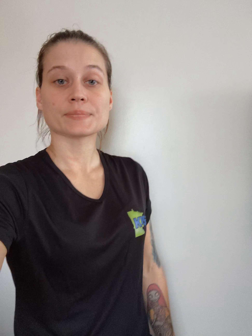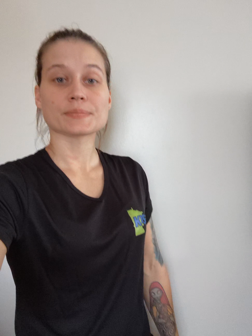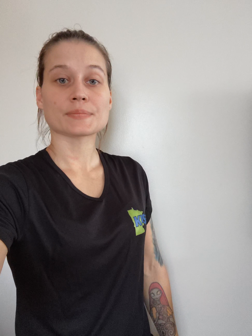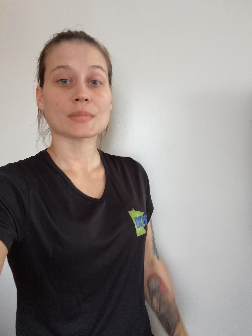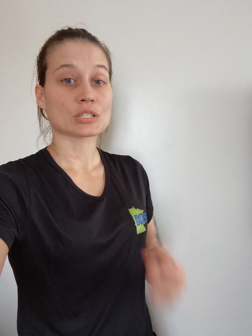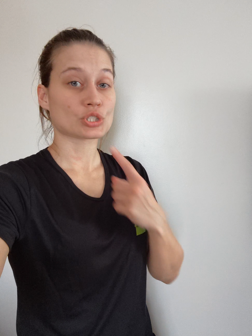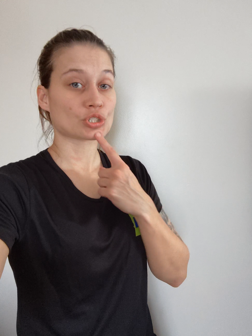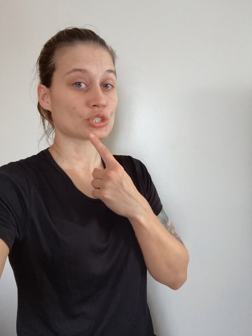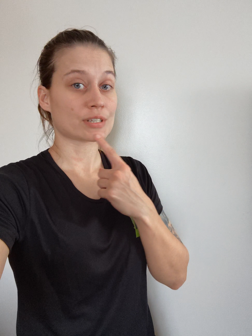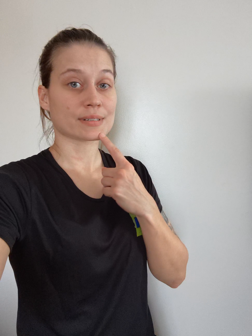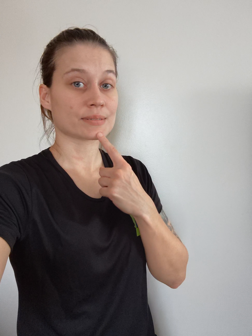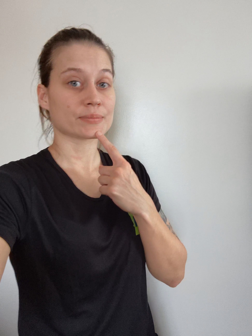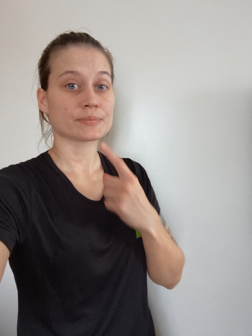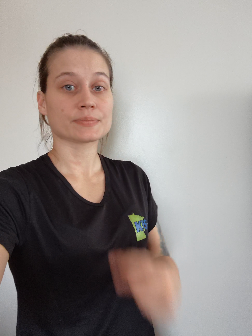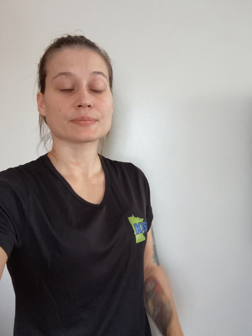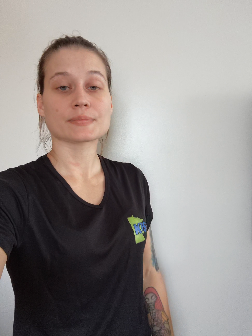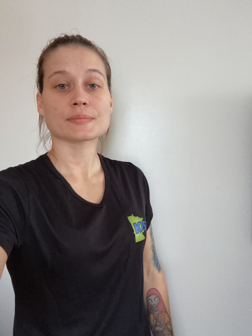chin